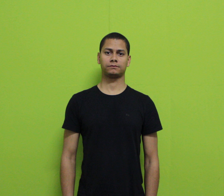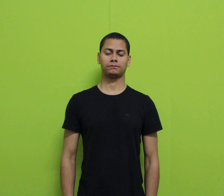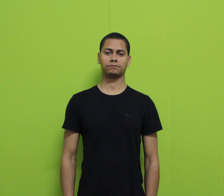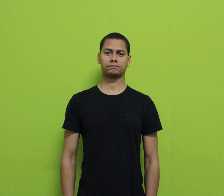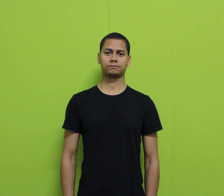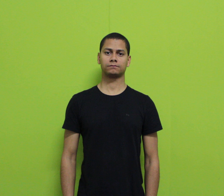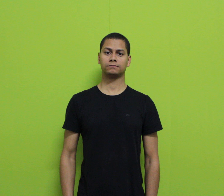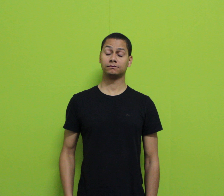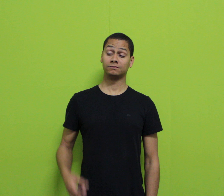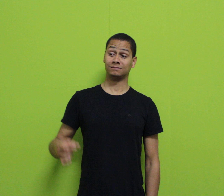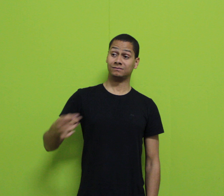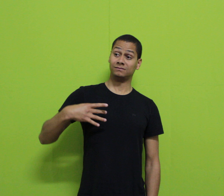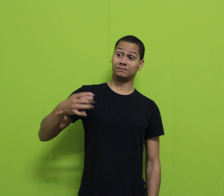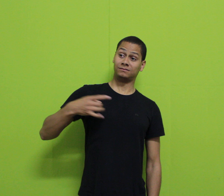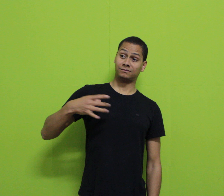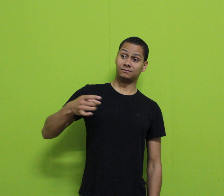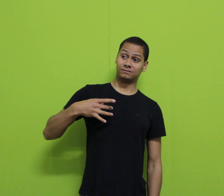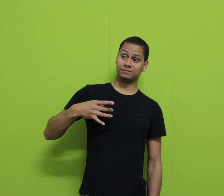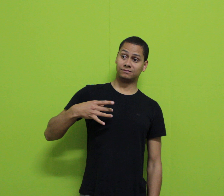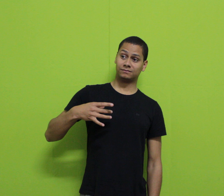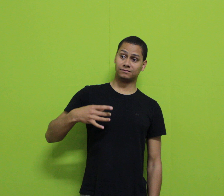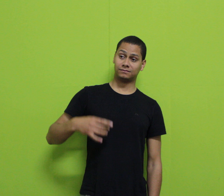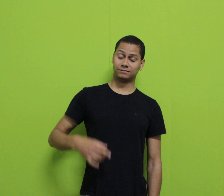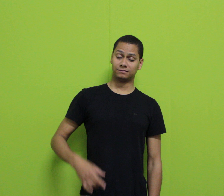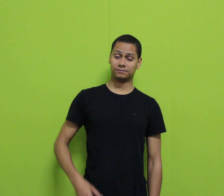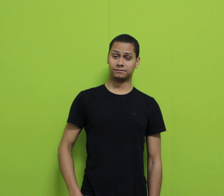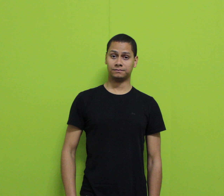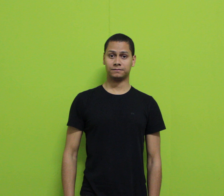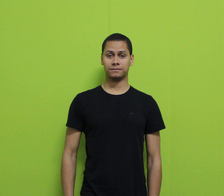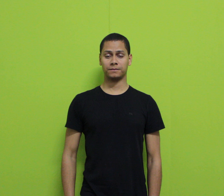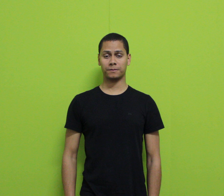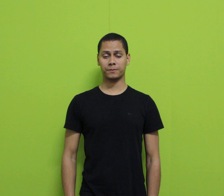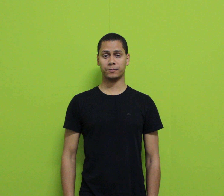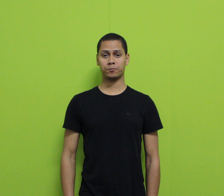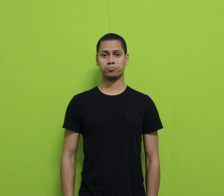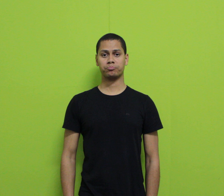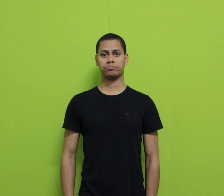medo